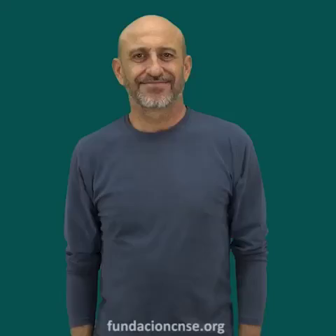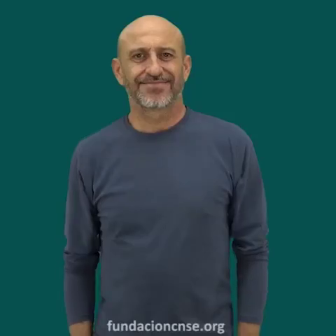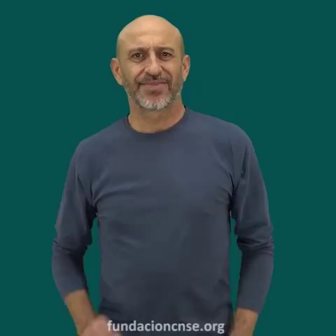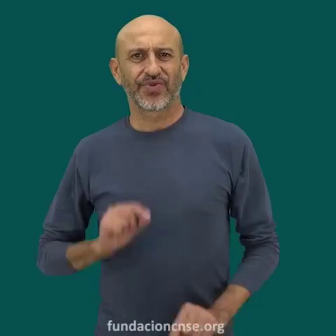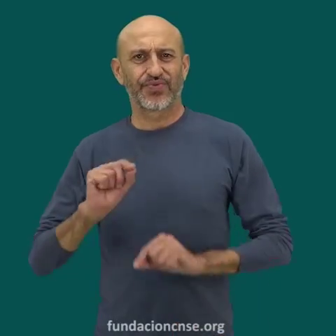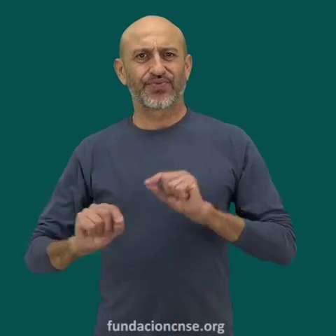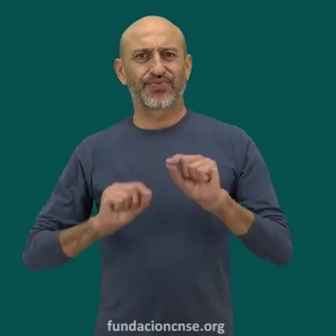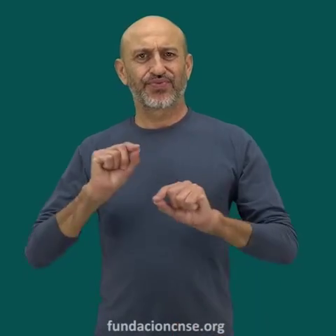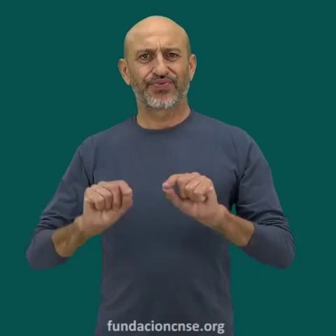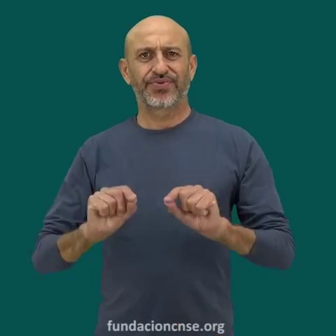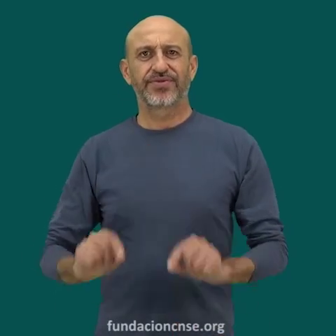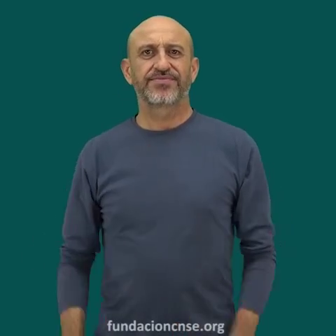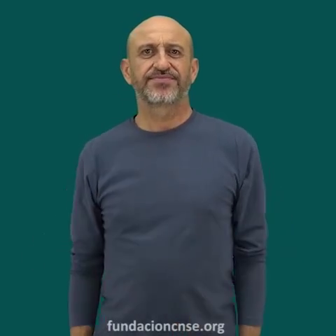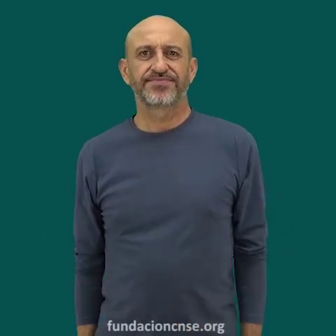virus